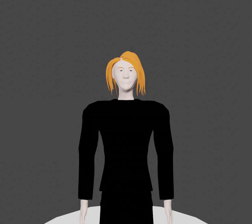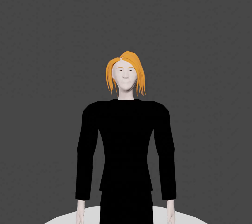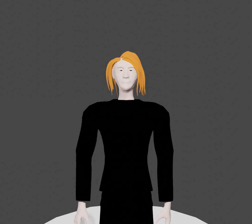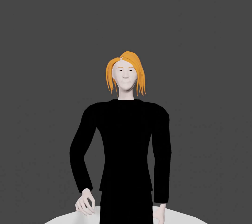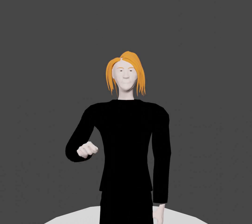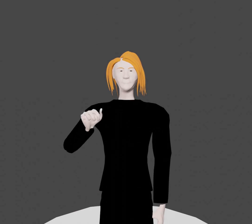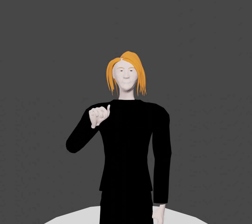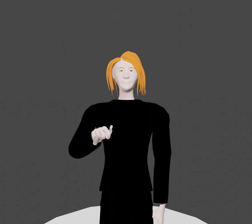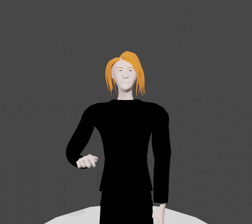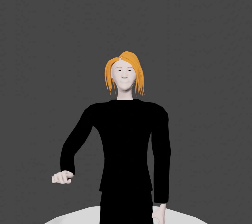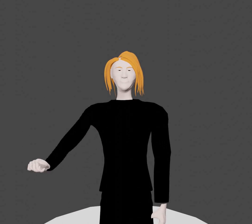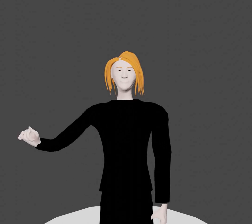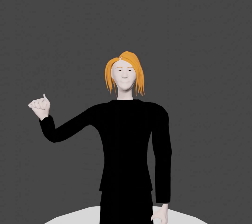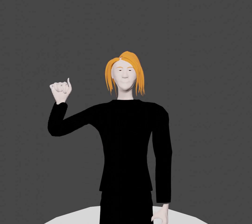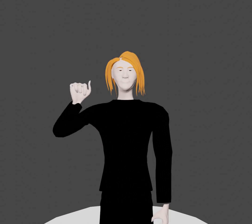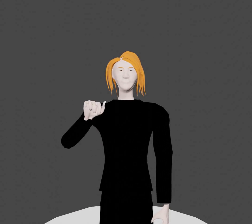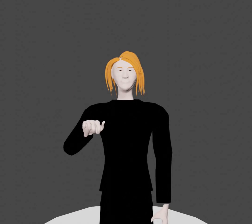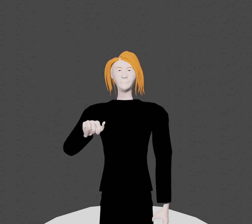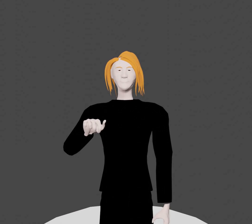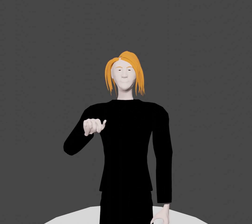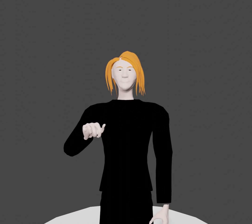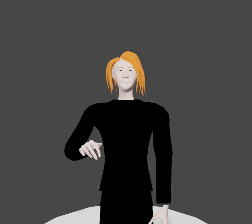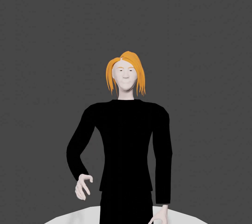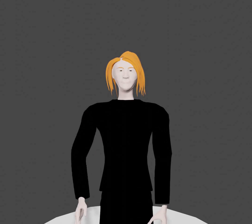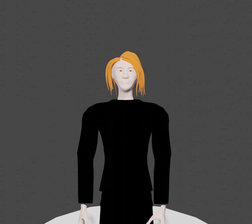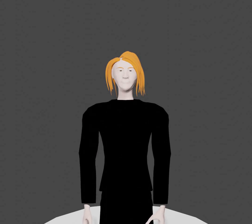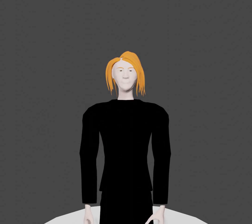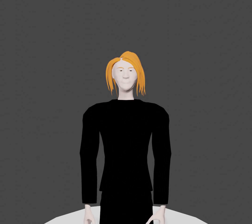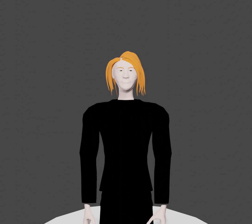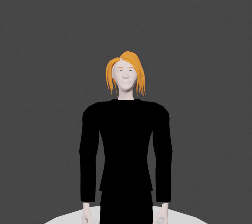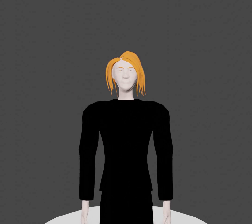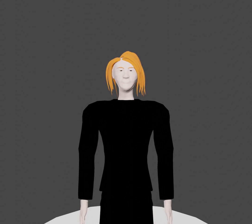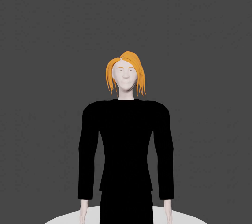Asia